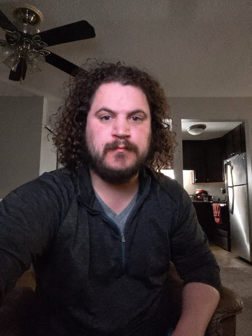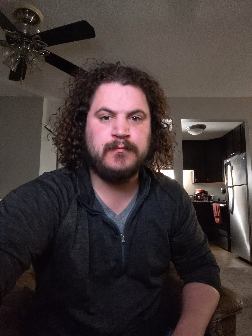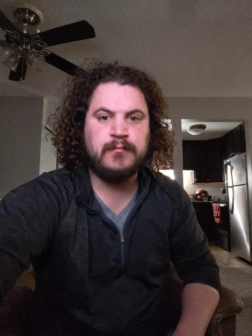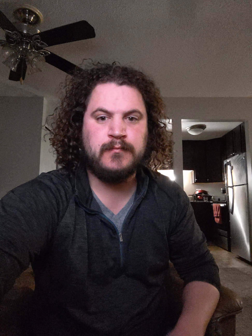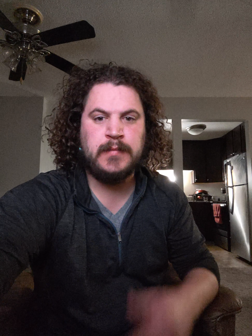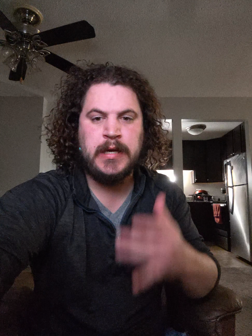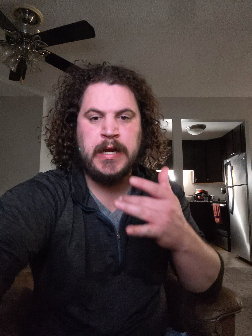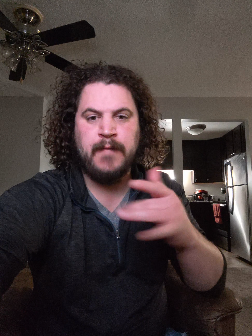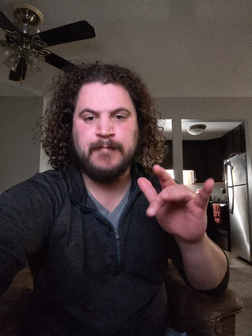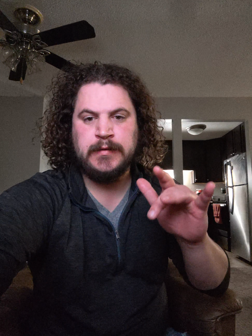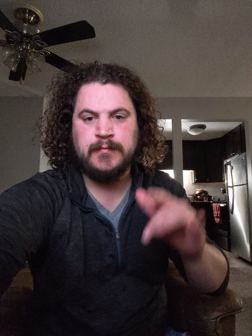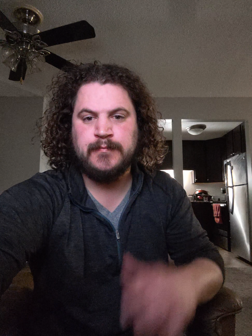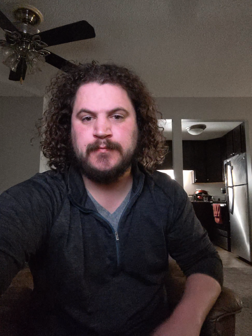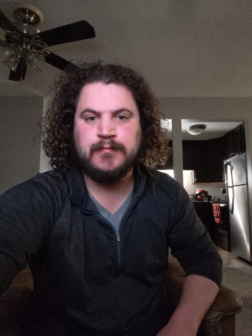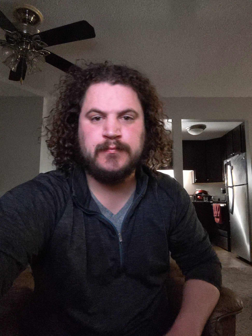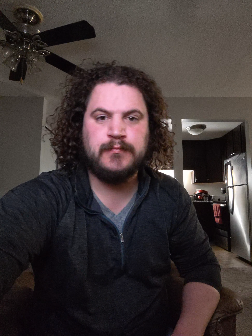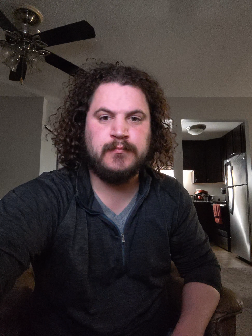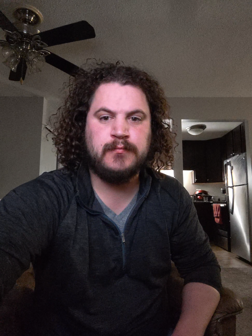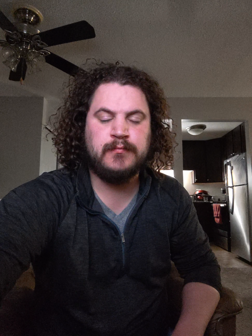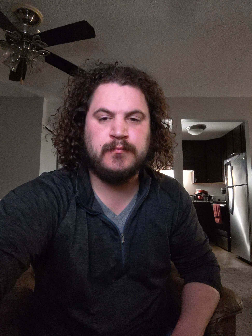empty